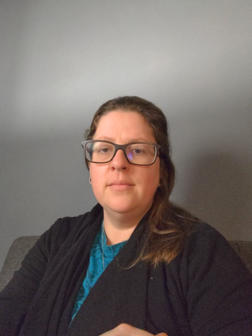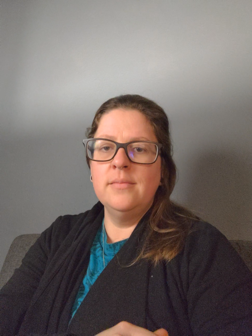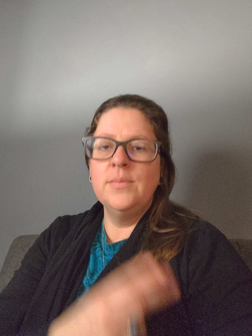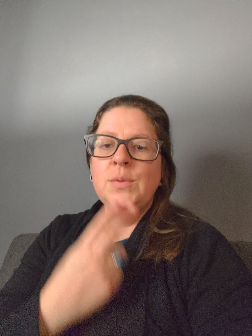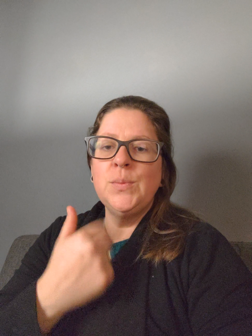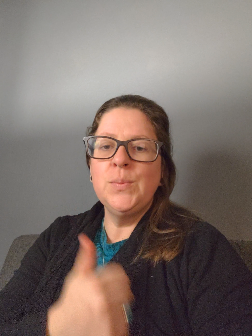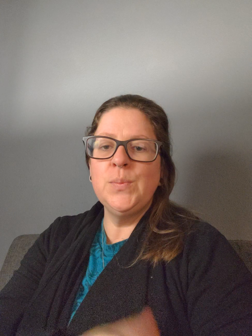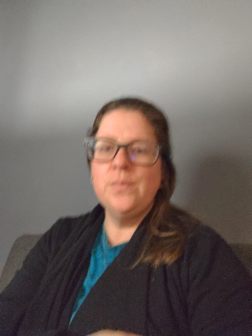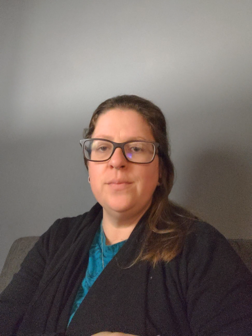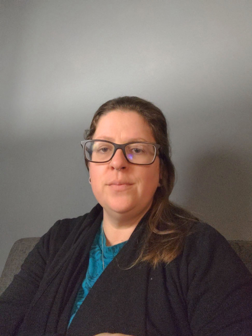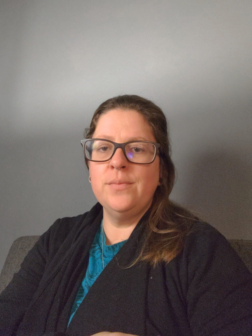cute